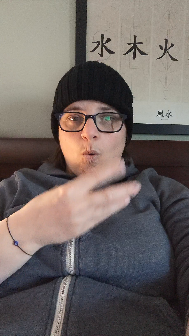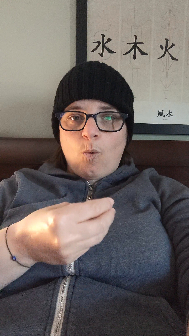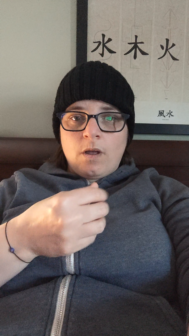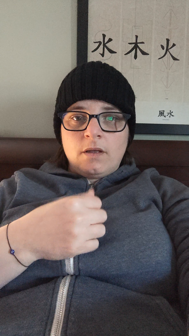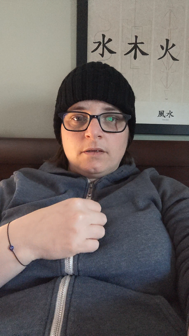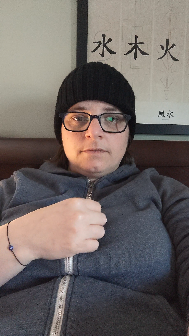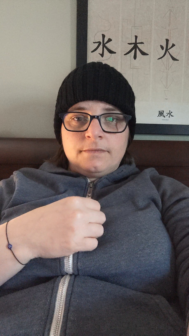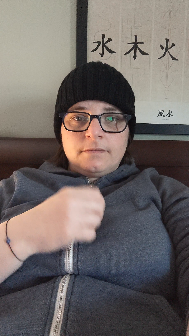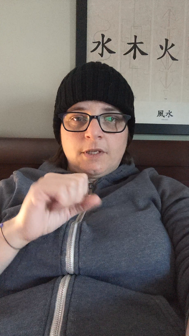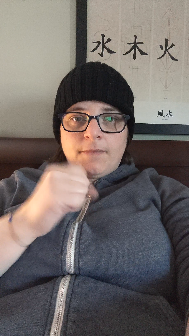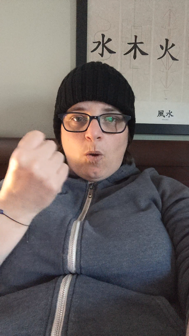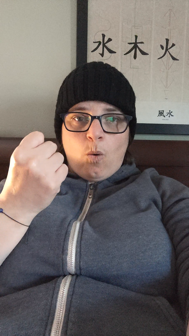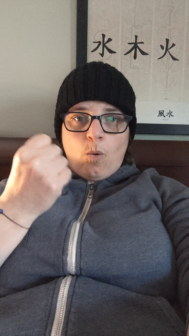broken